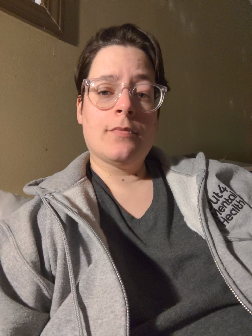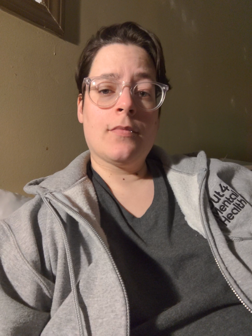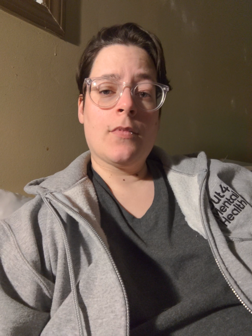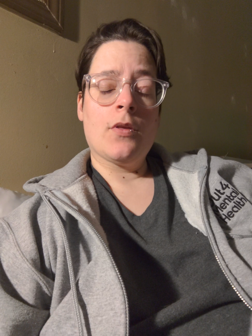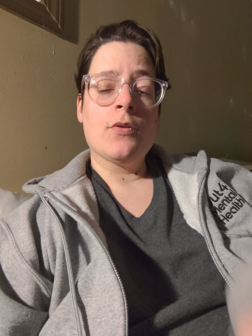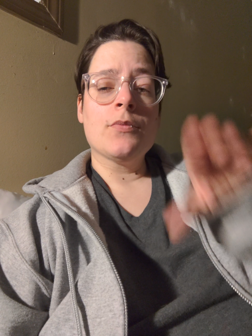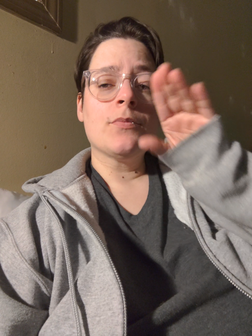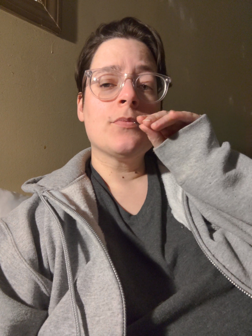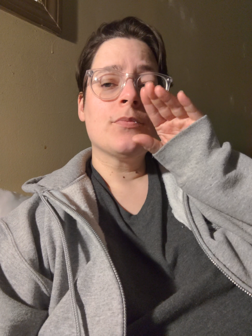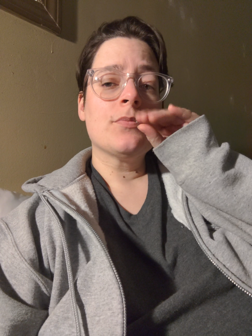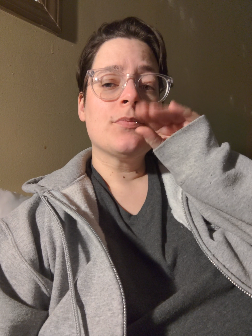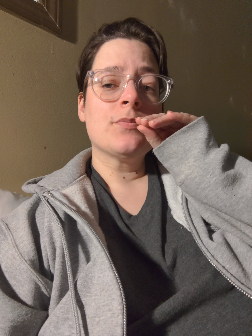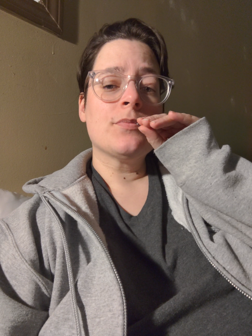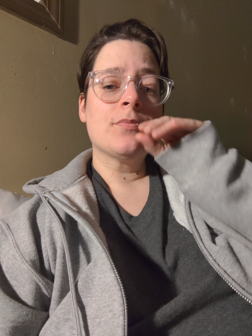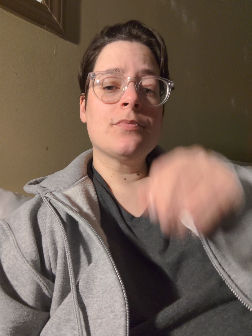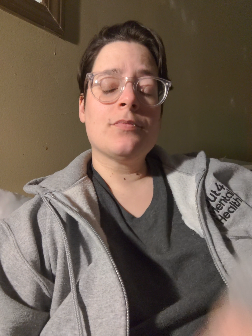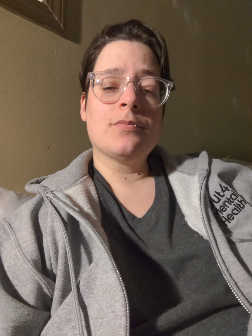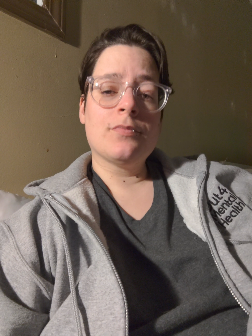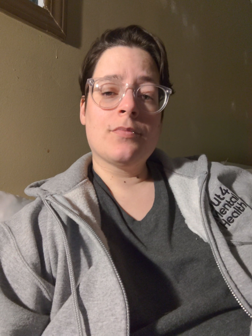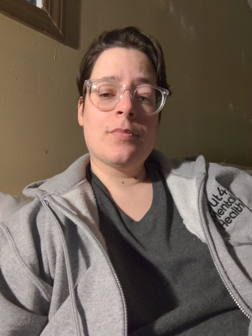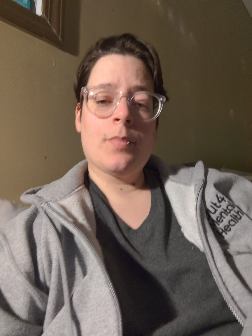goose